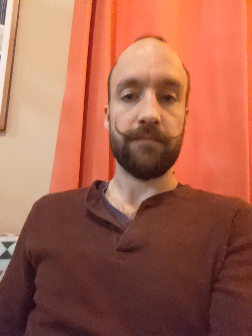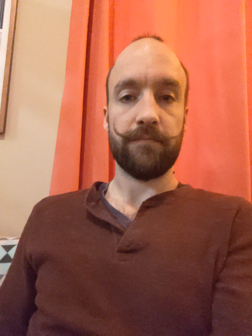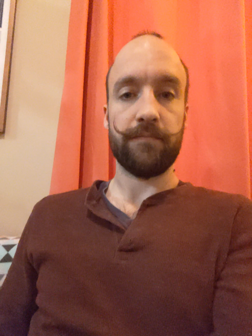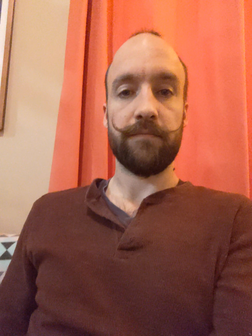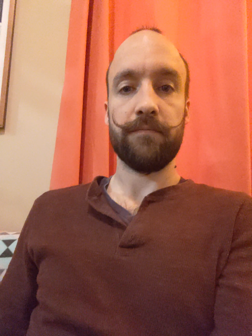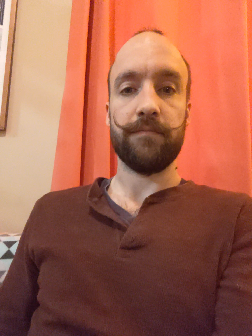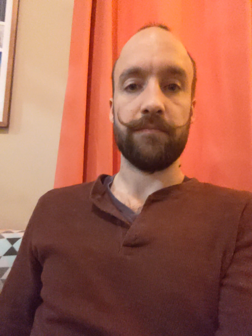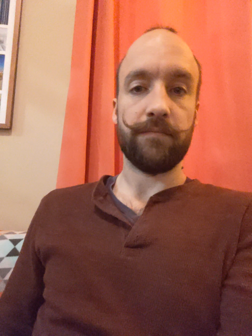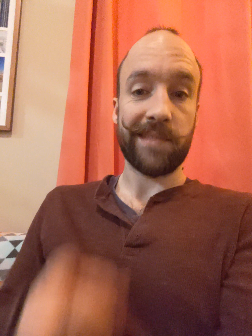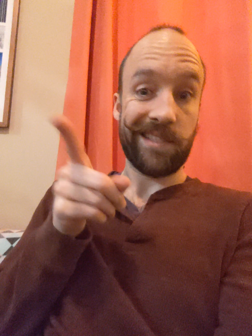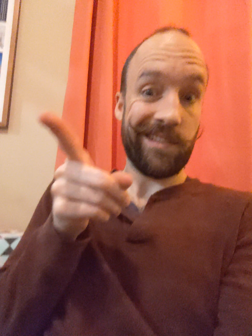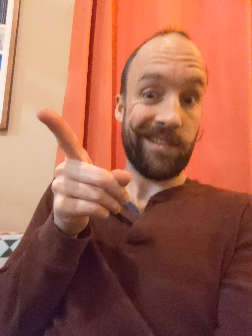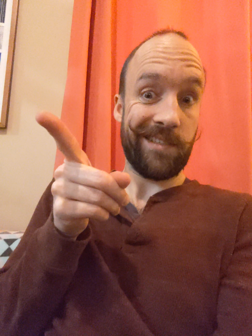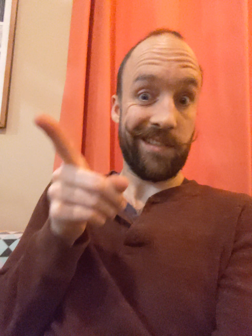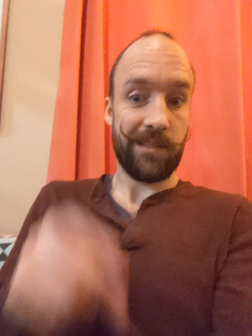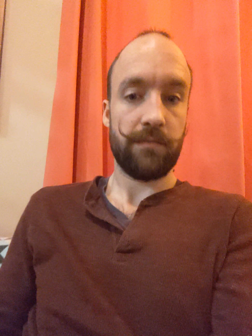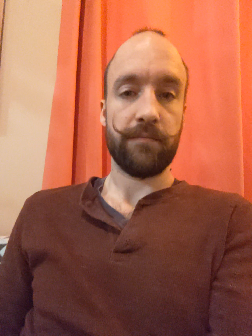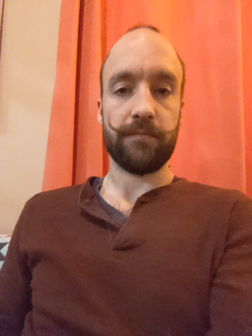he/she/it